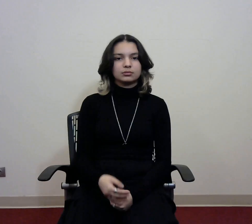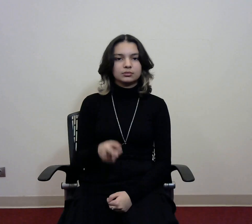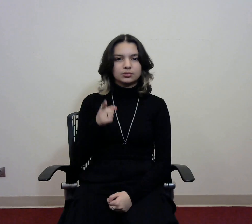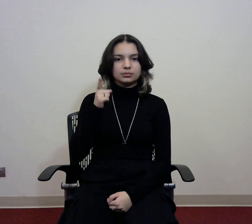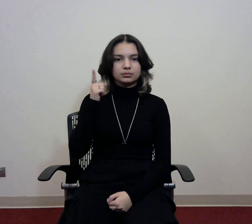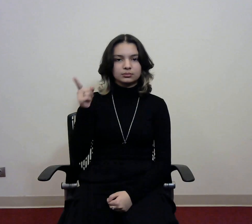onun